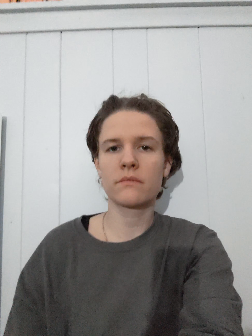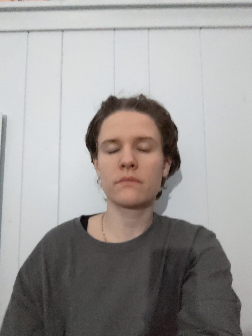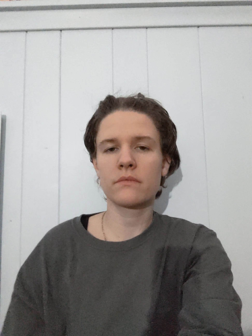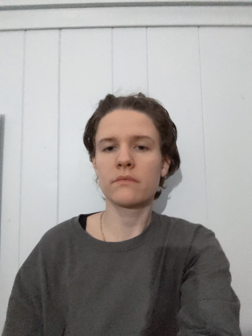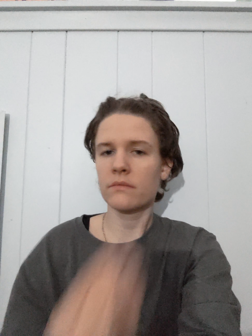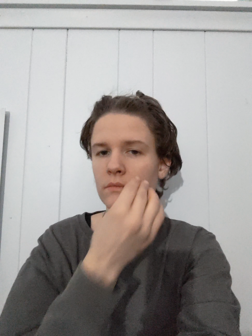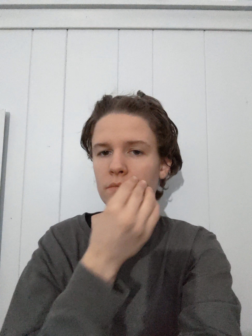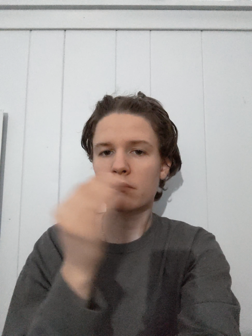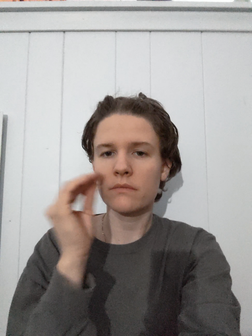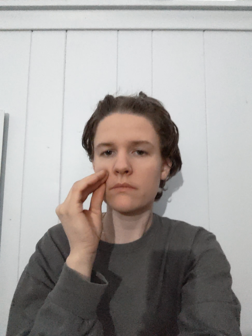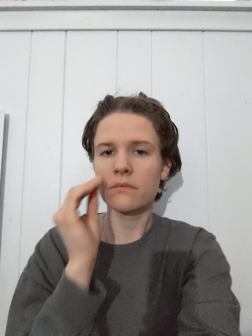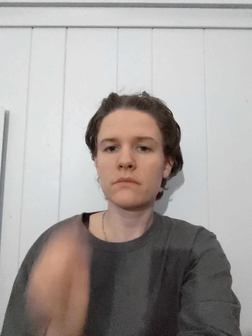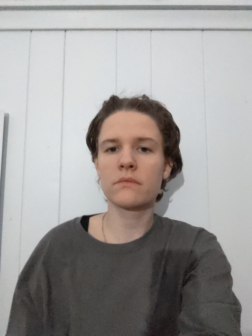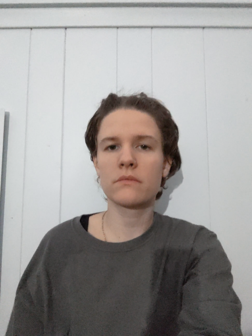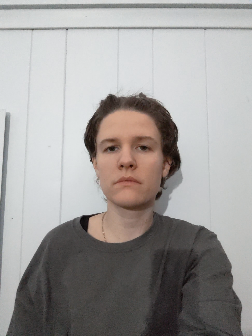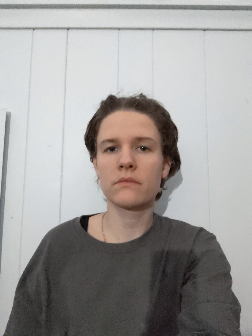flower